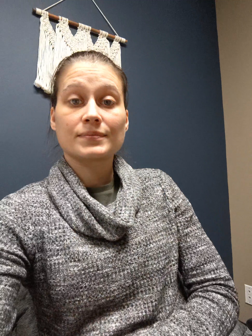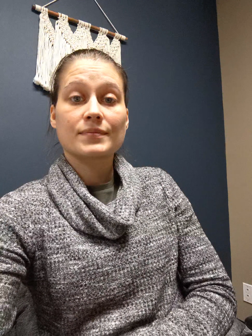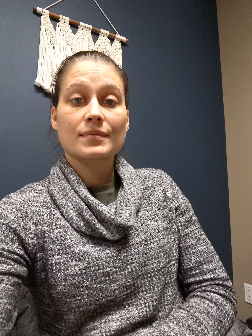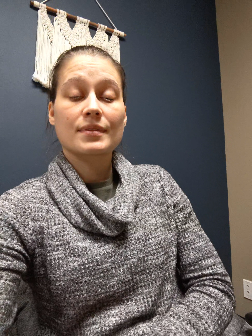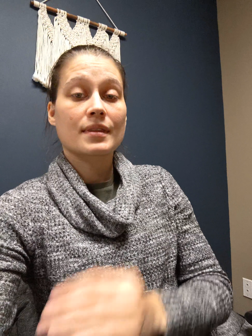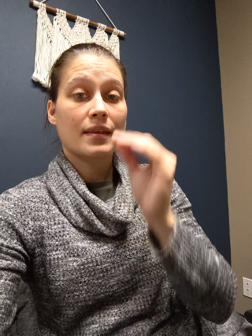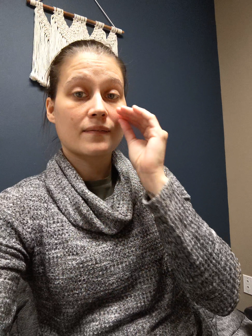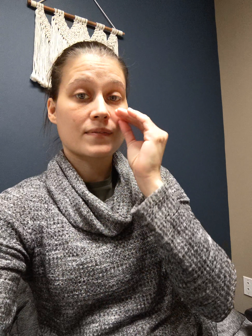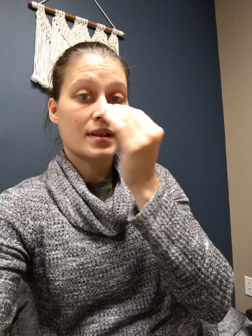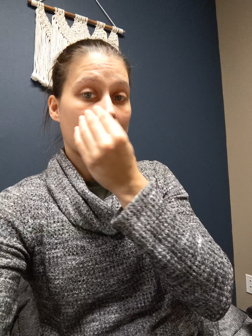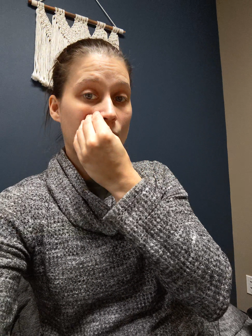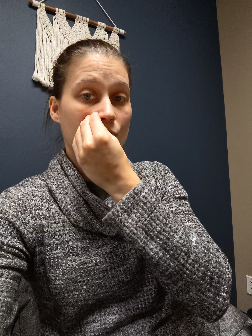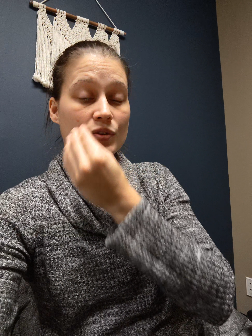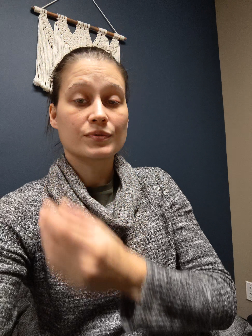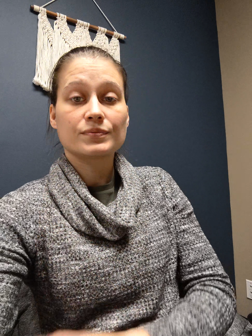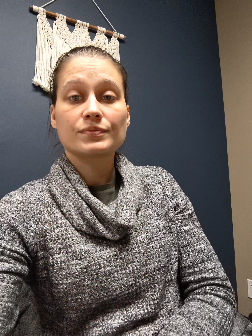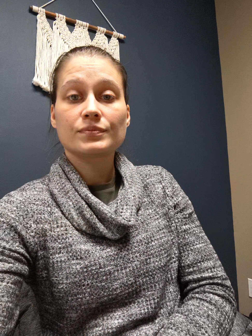flower